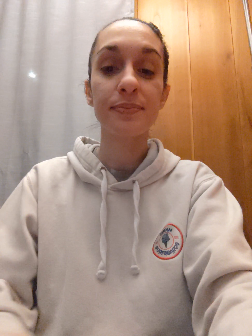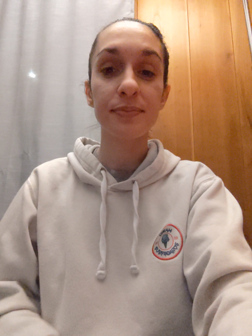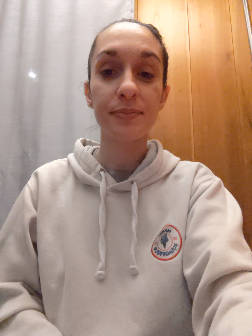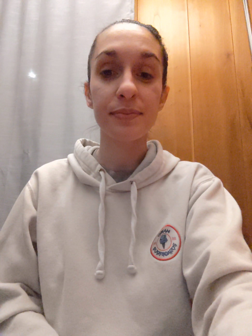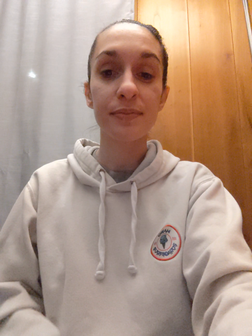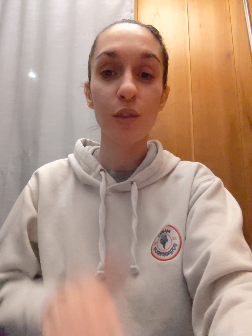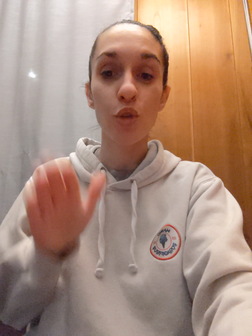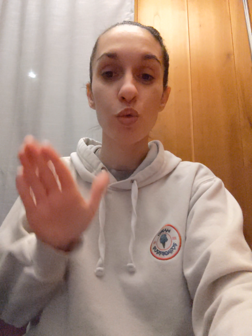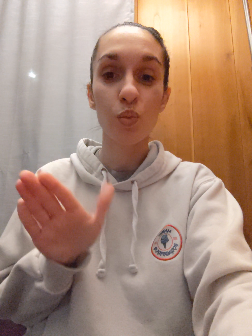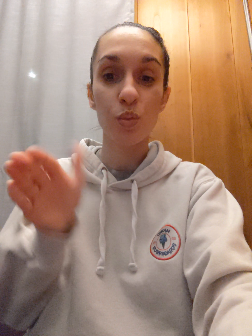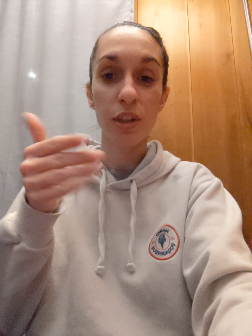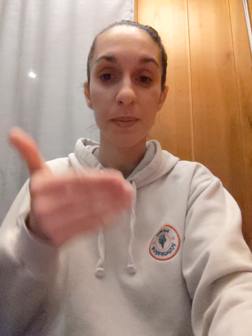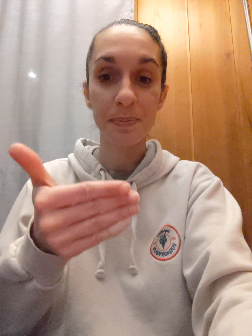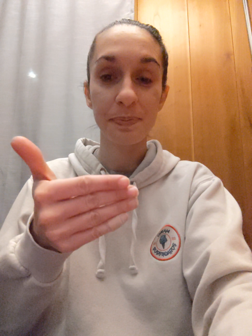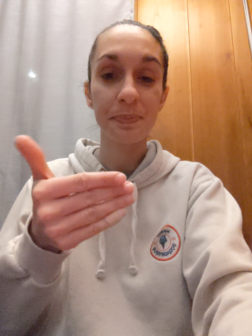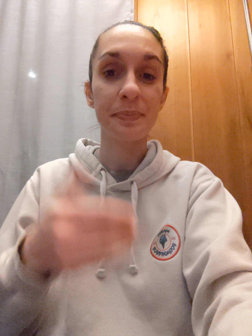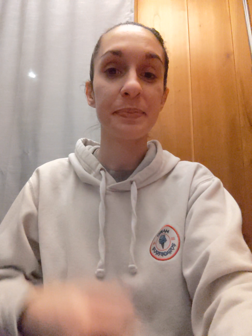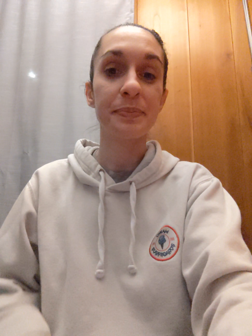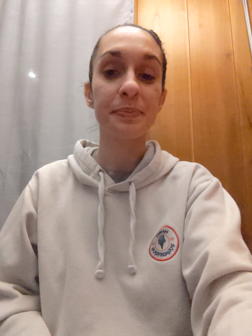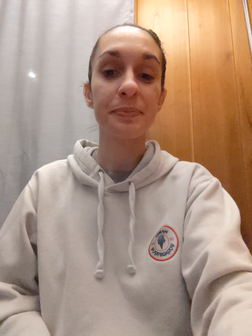room